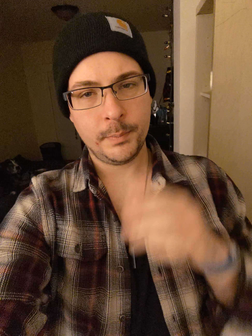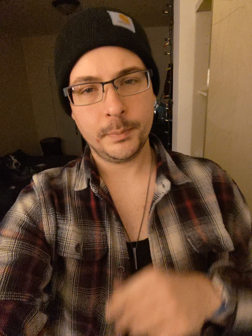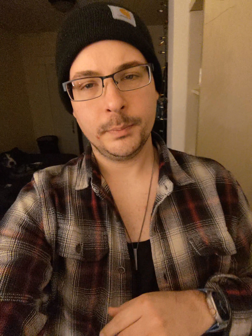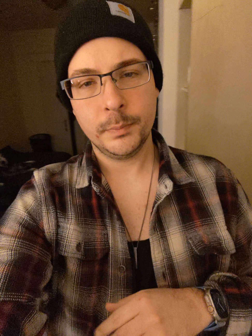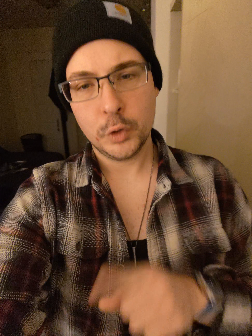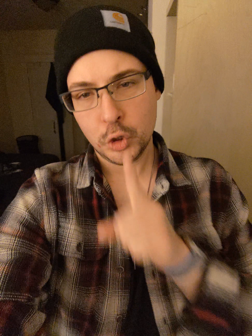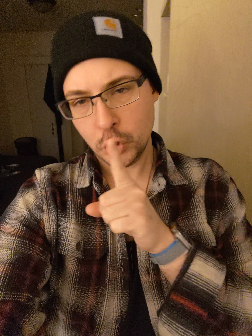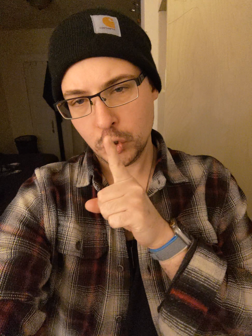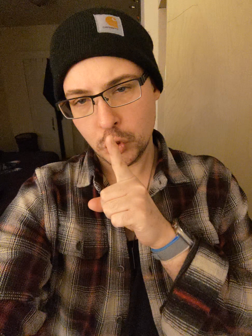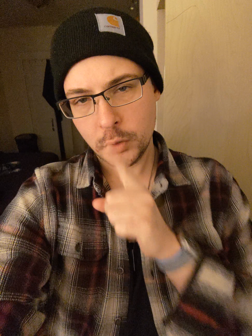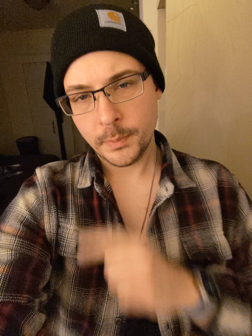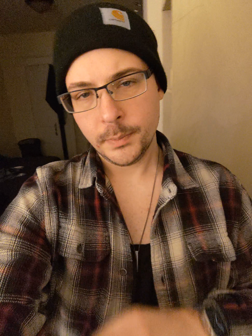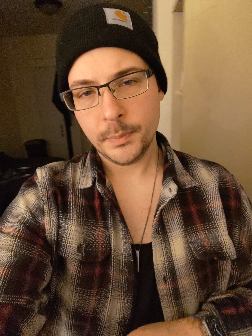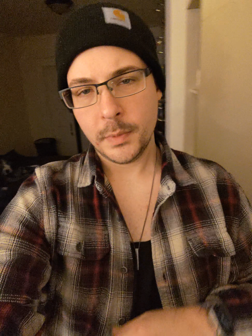shhh